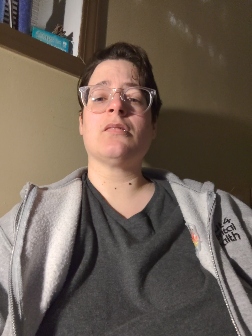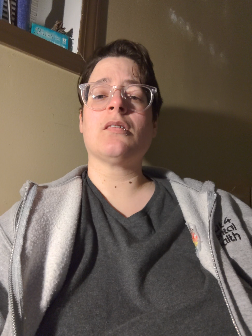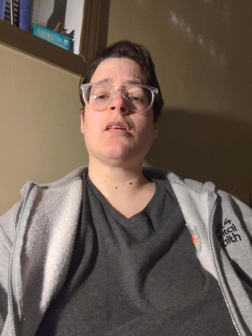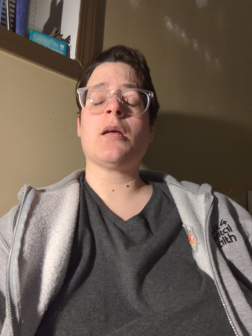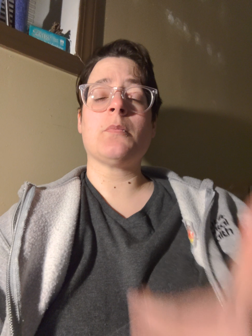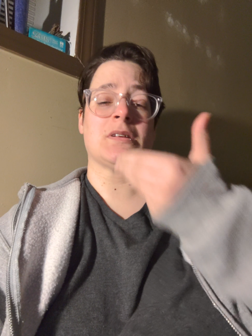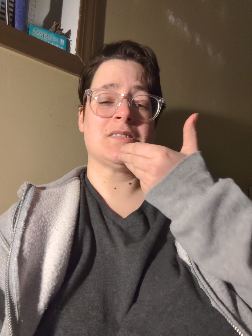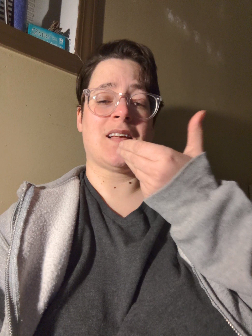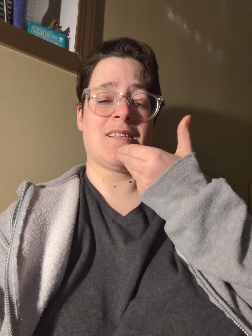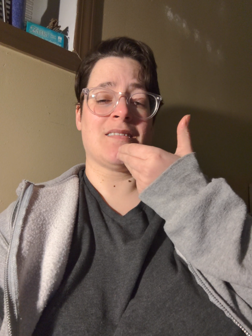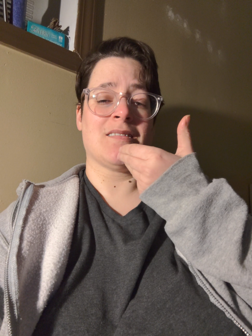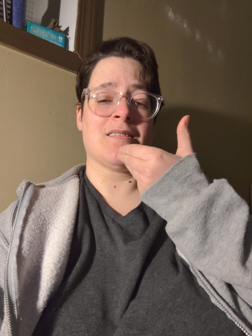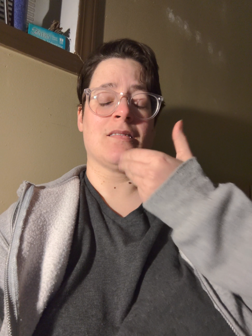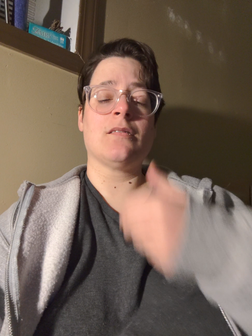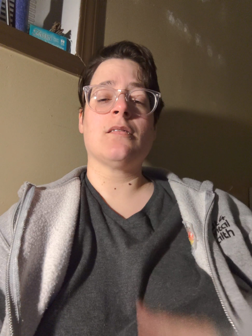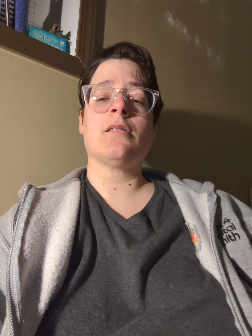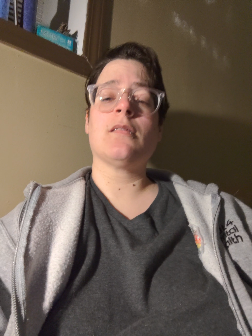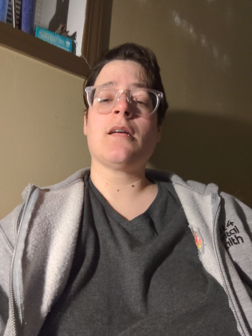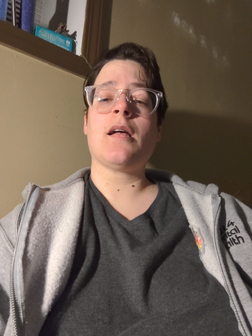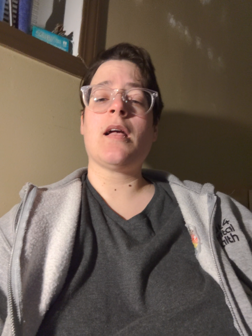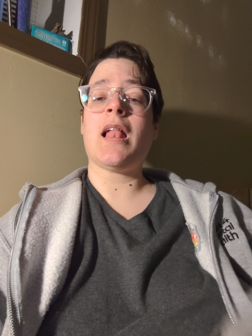pizza